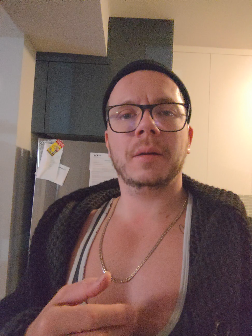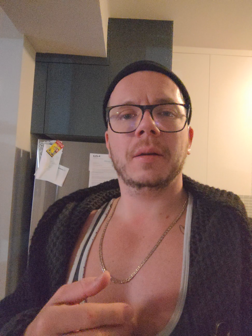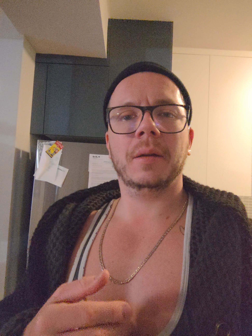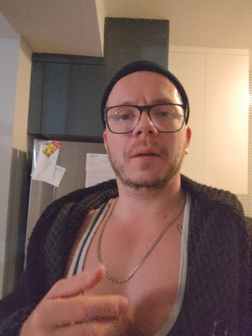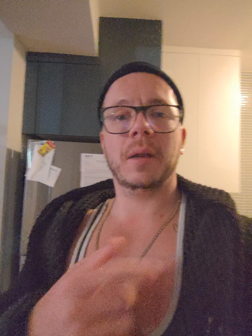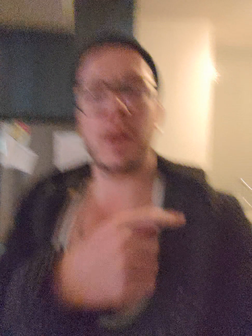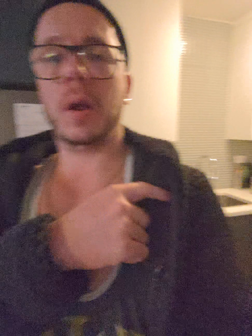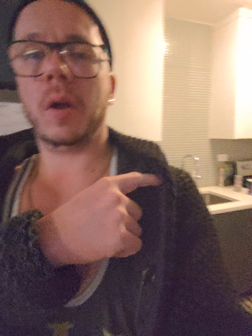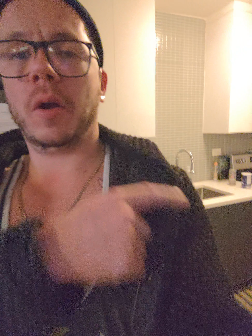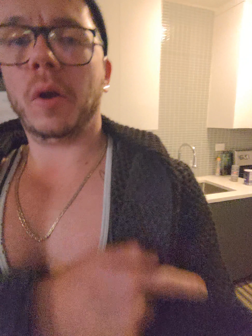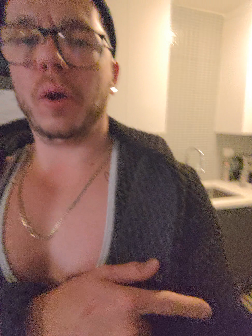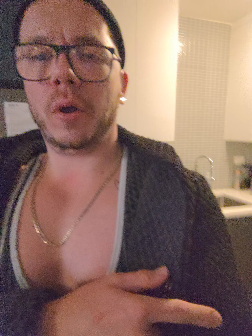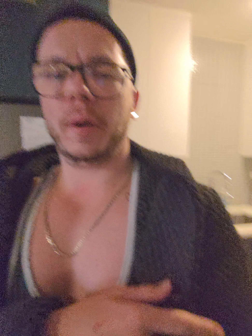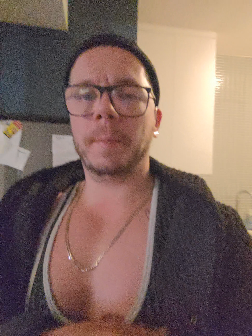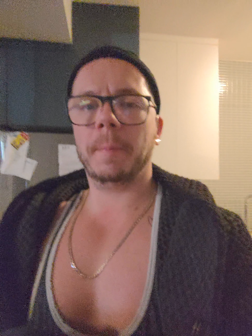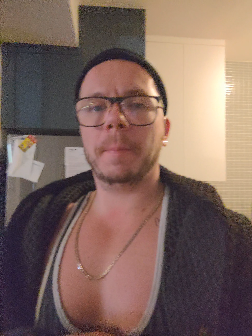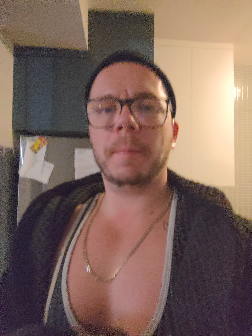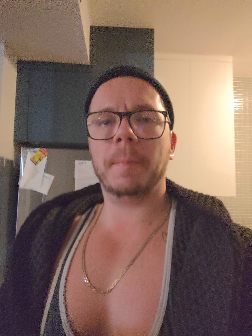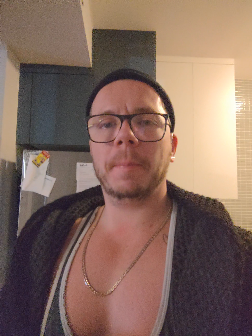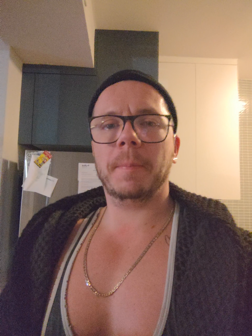arm